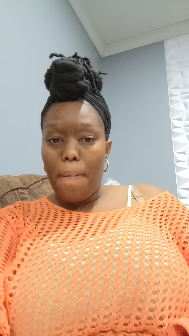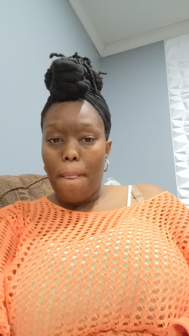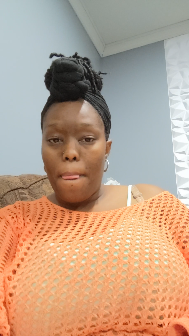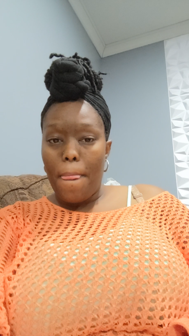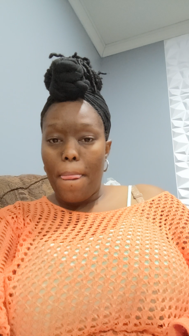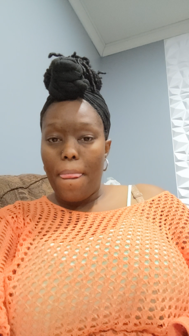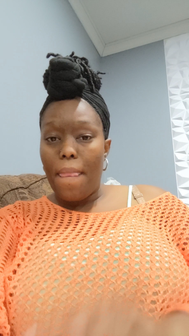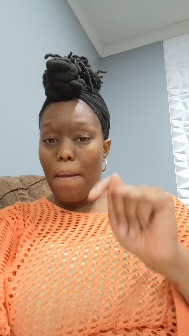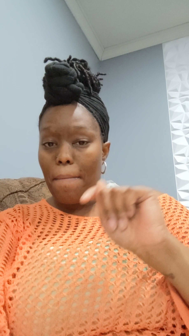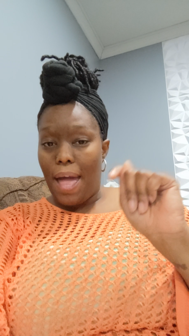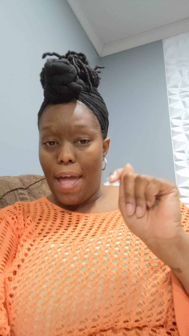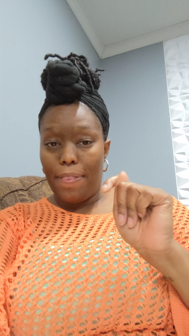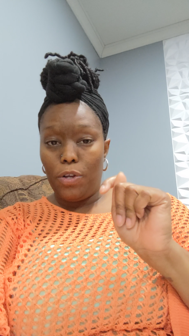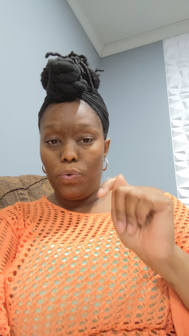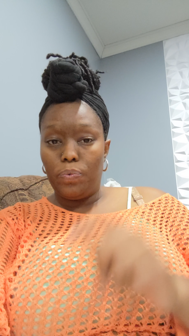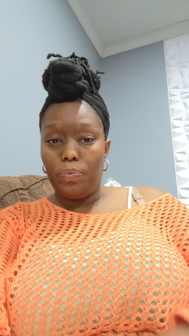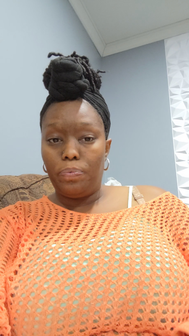bathroom